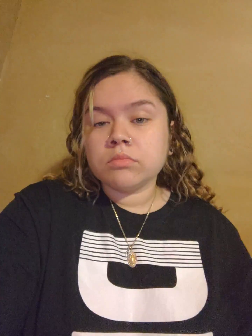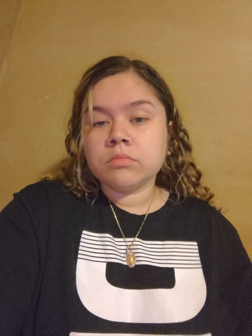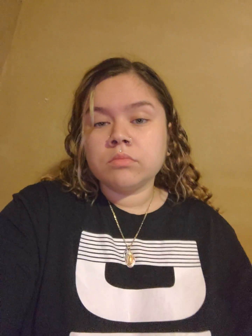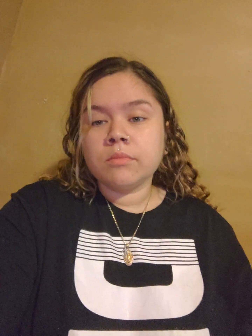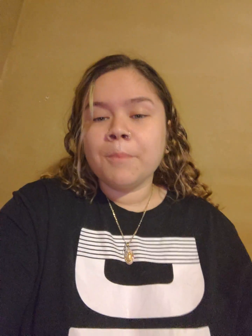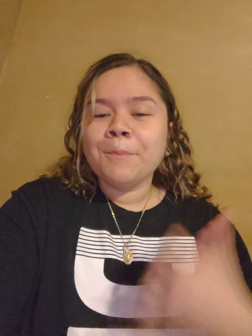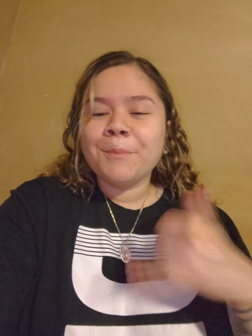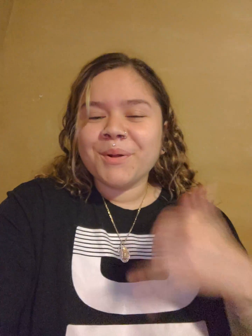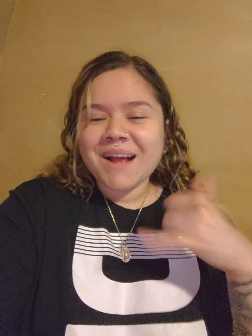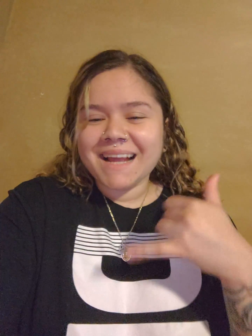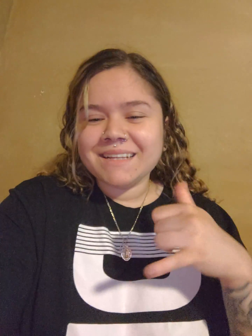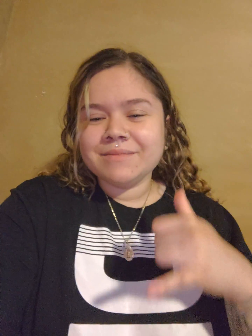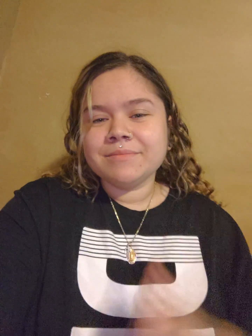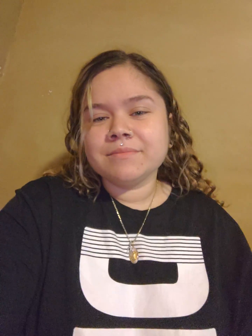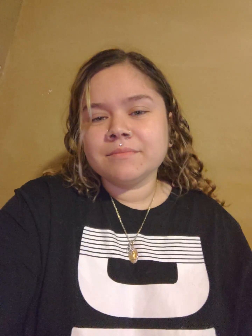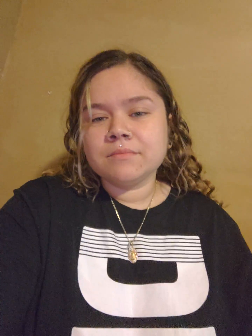play